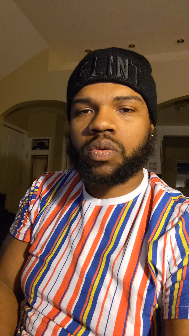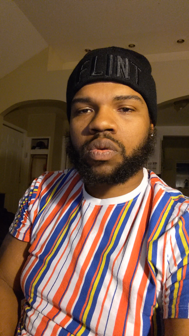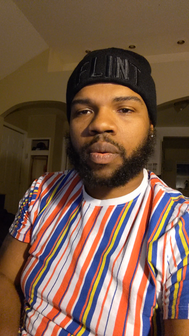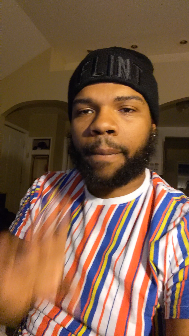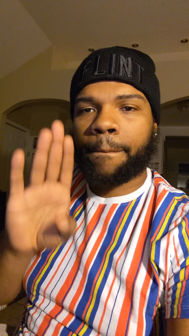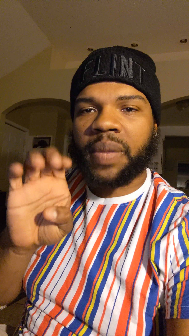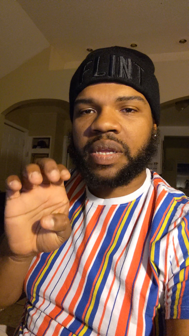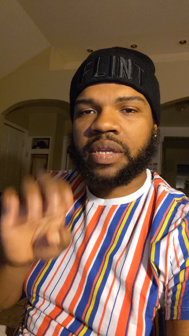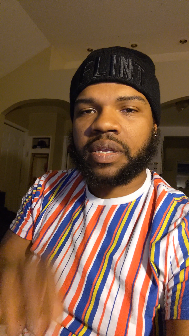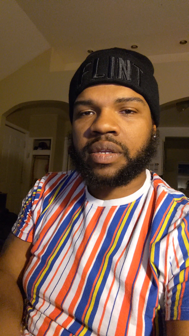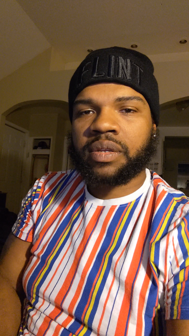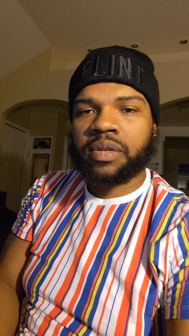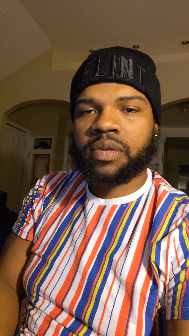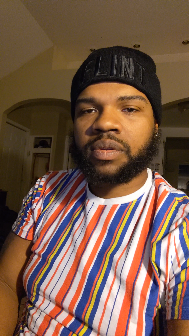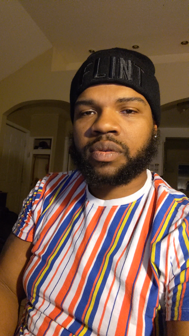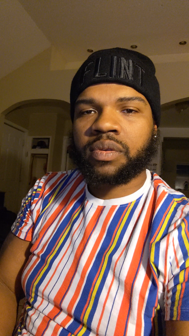be